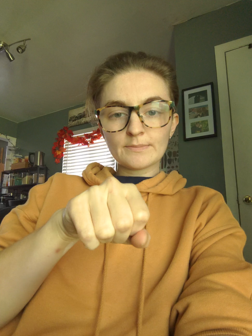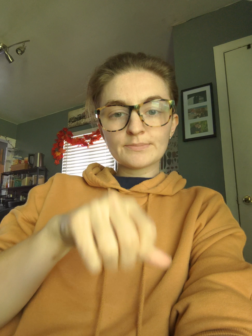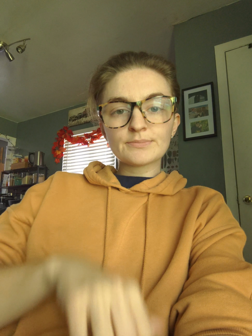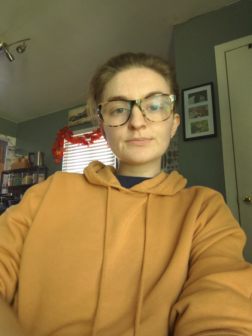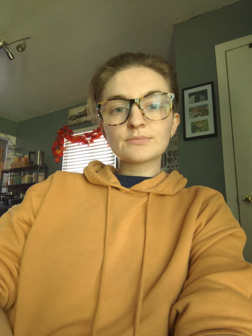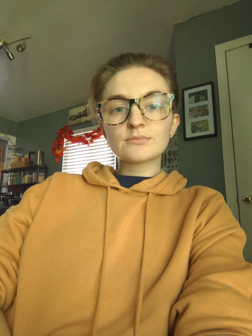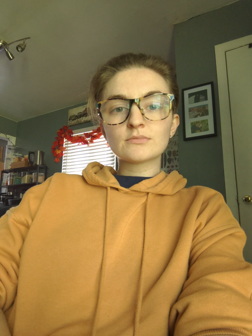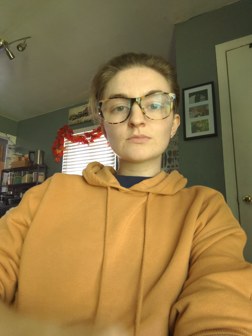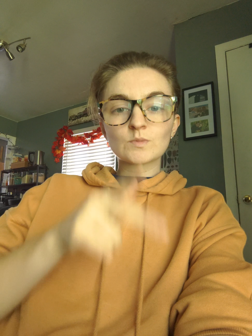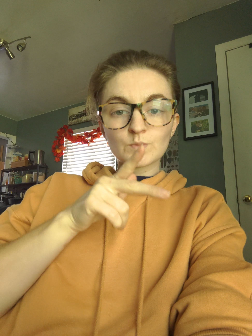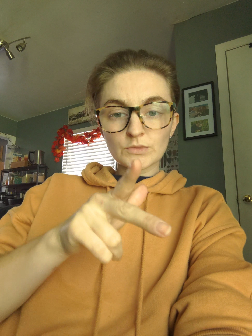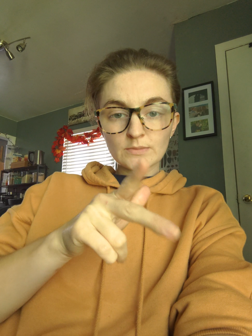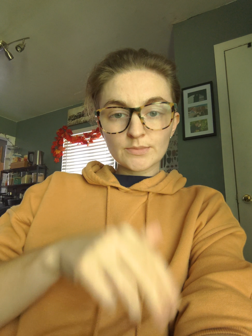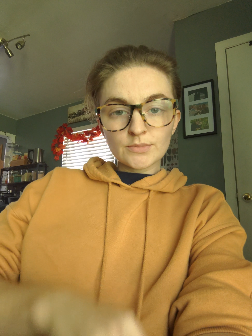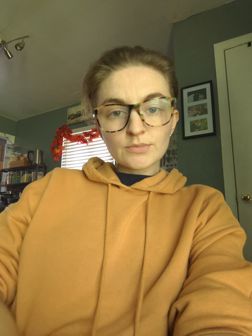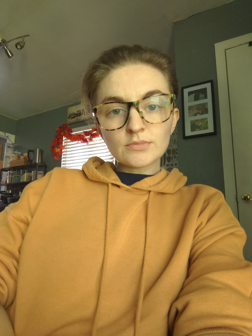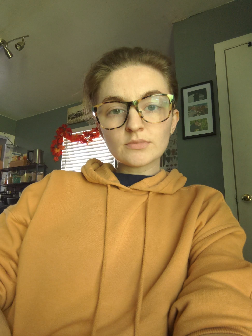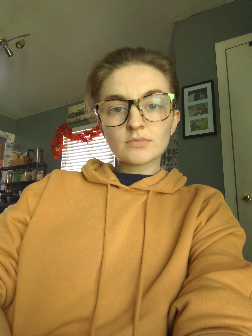garage